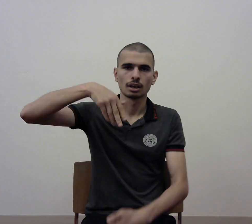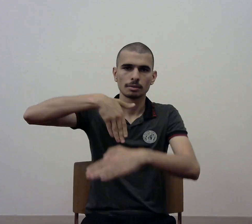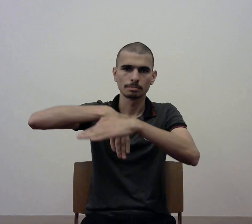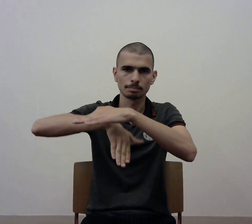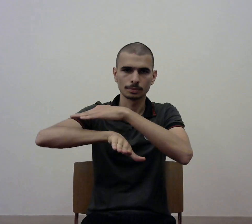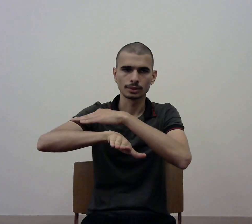metro